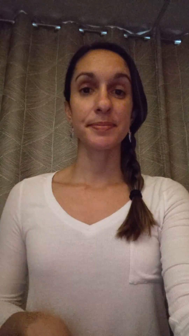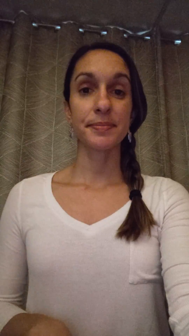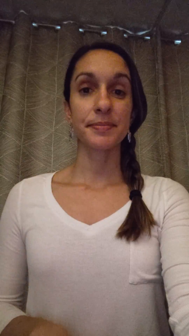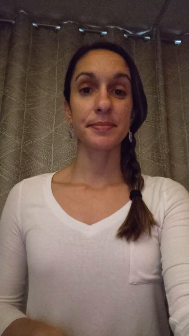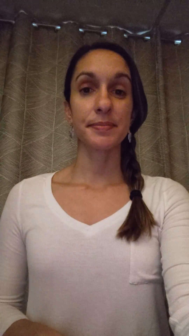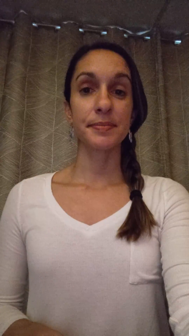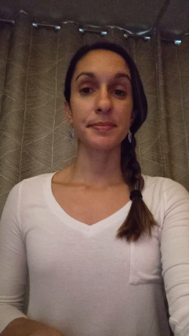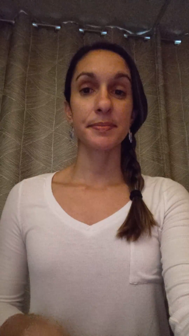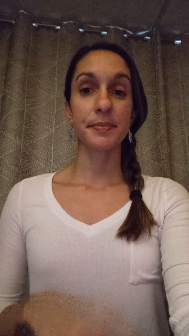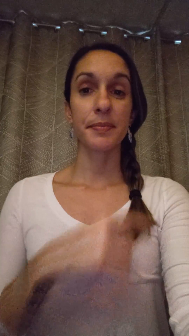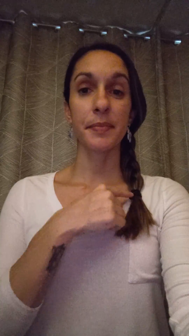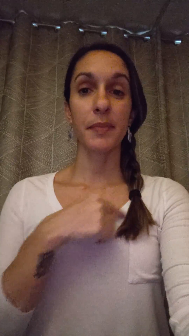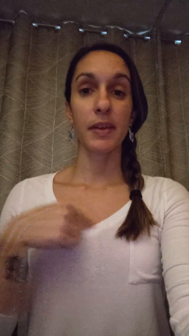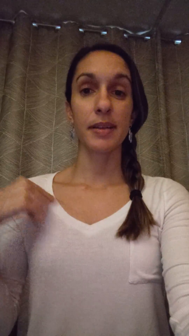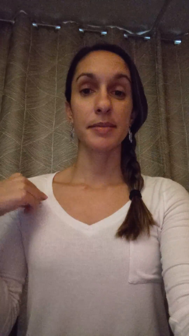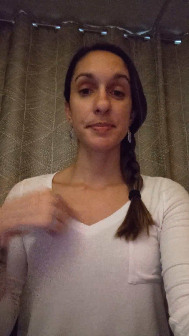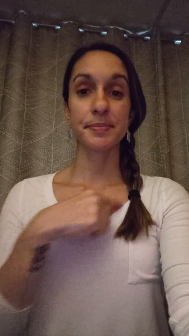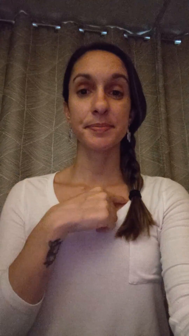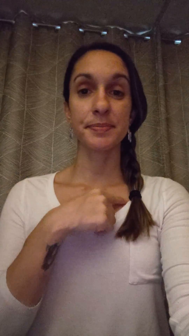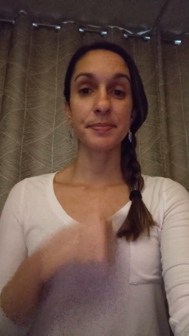bib